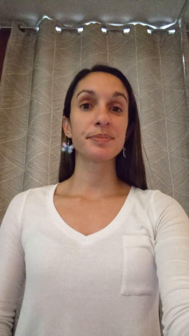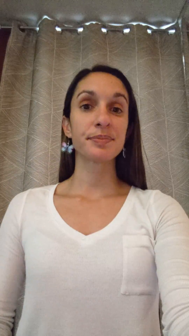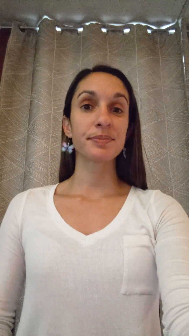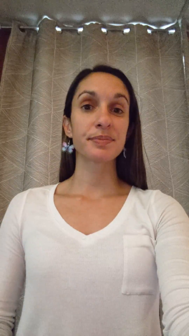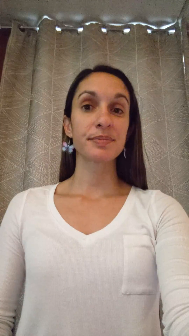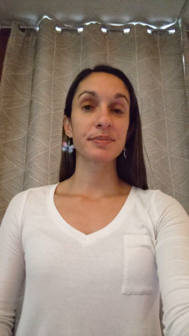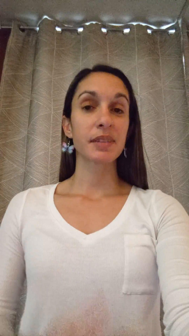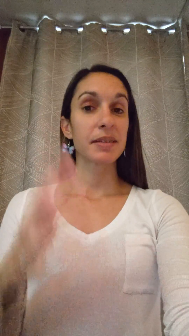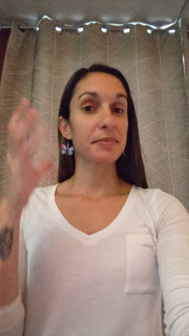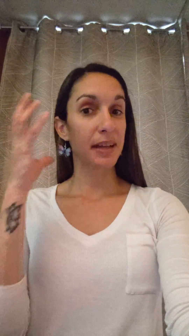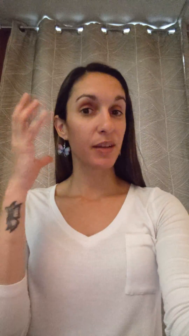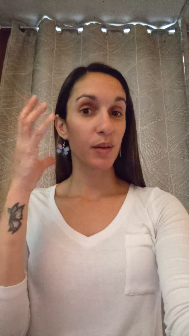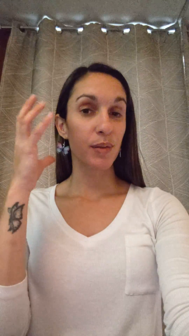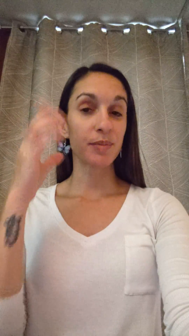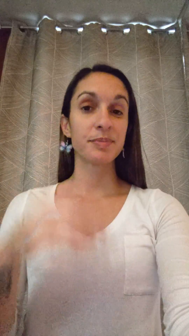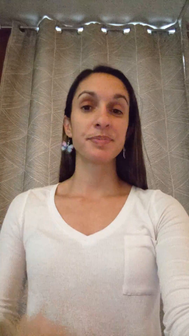pillow